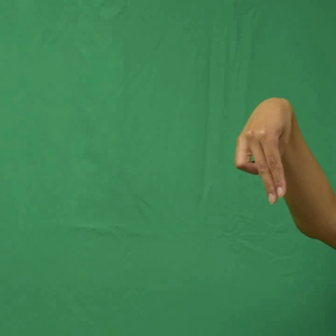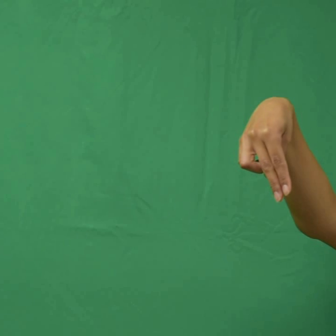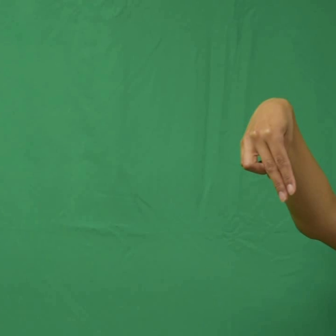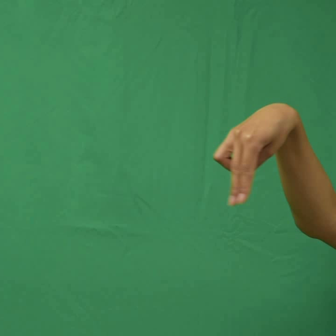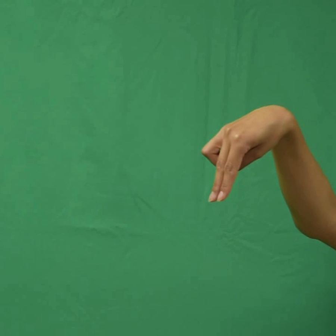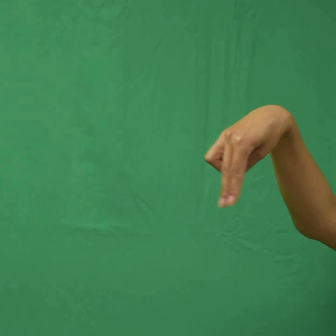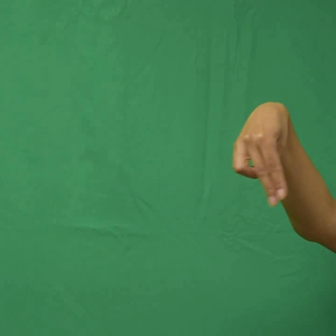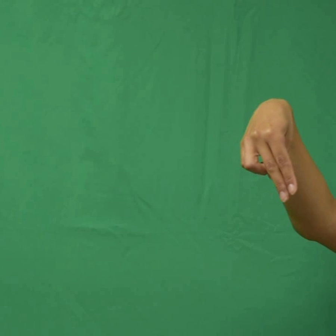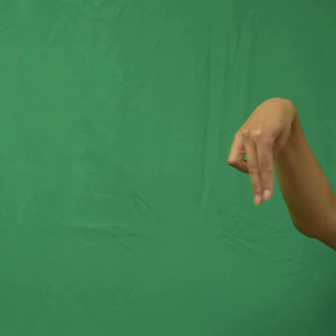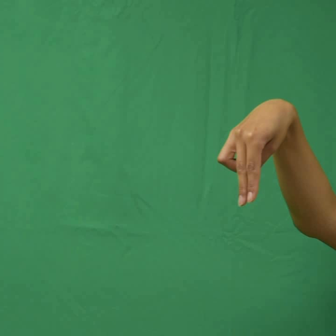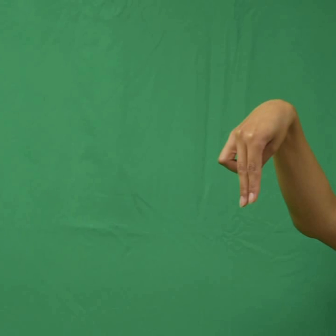Ñ